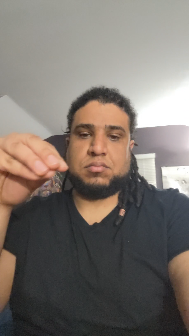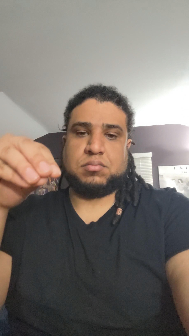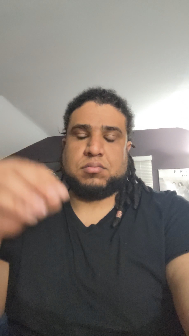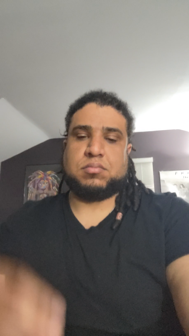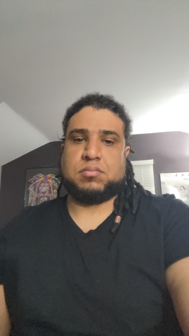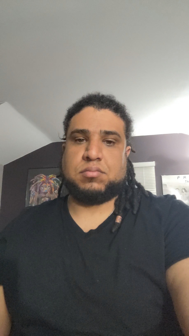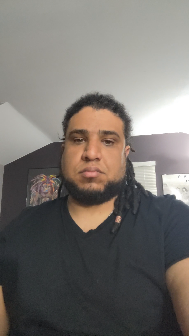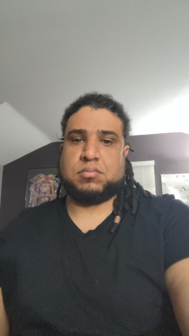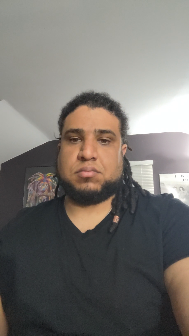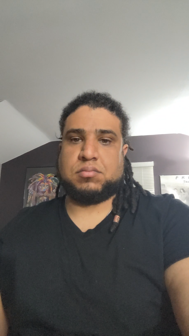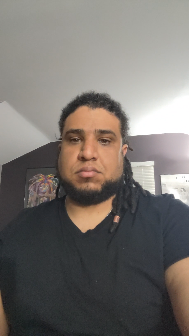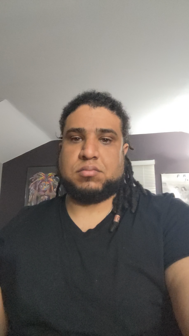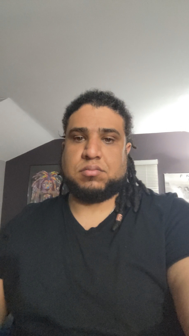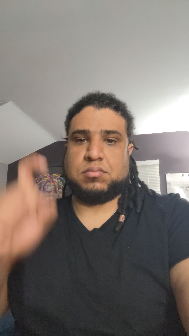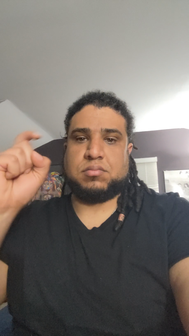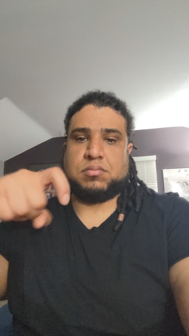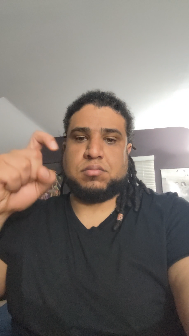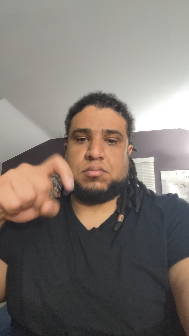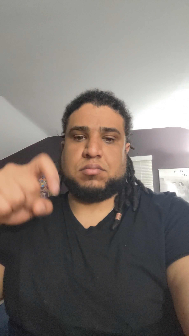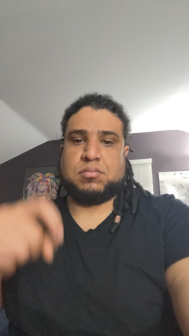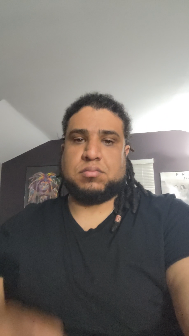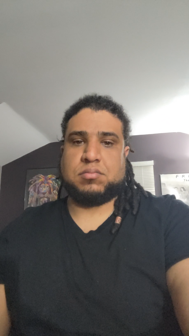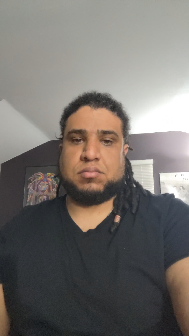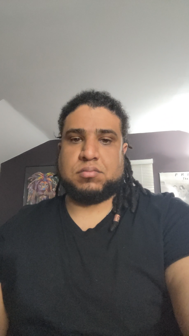need